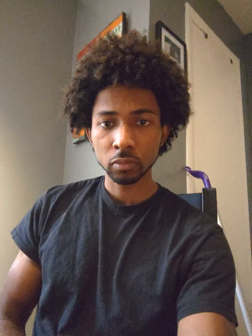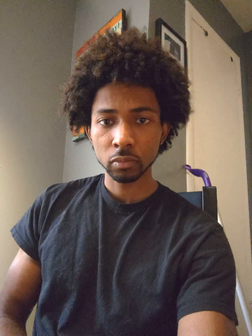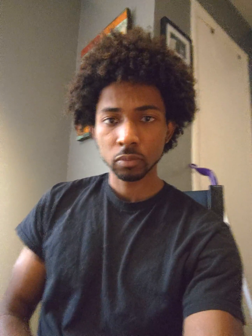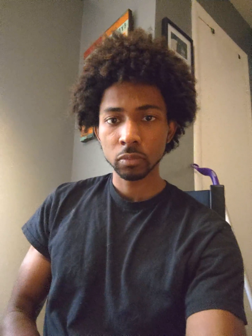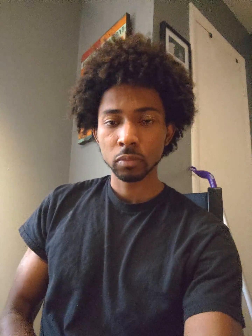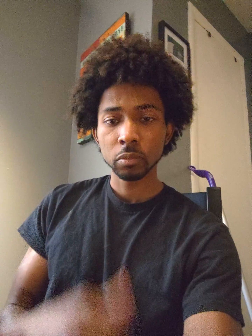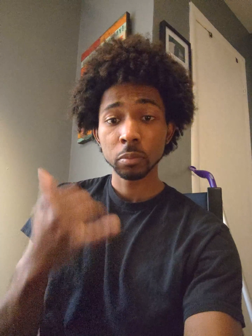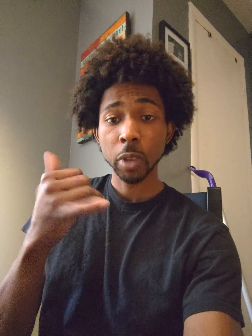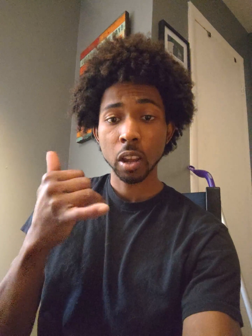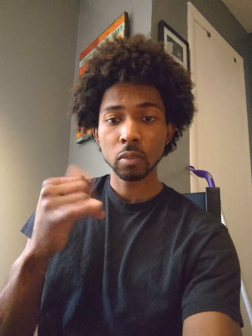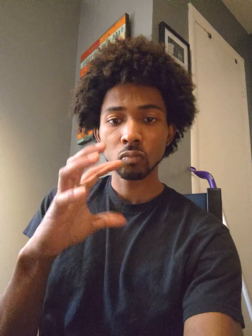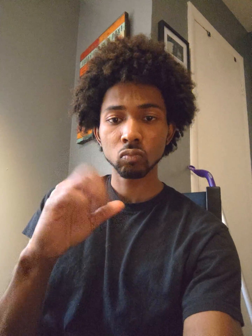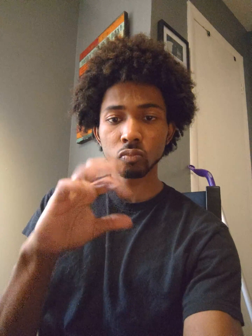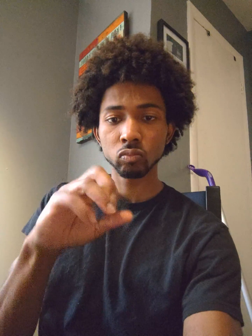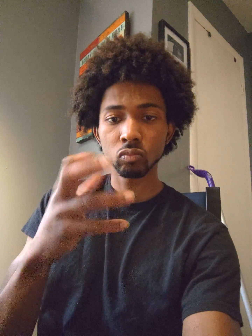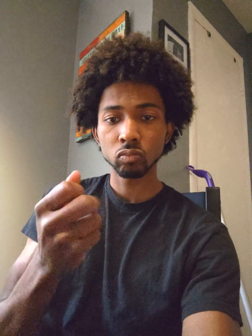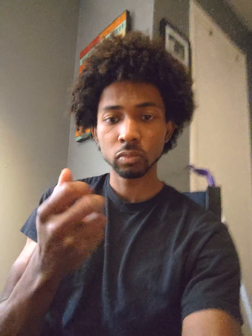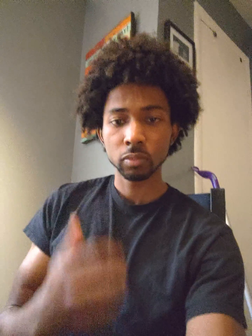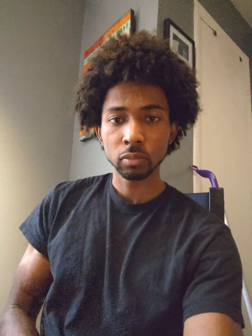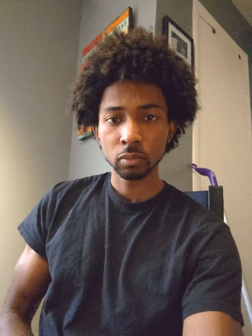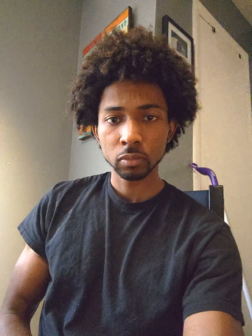play dough